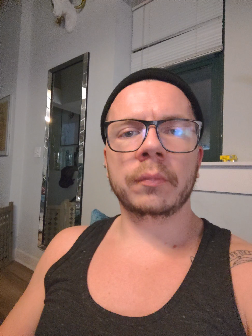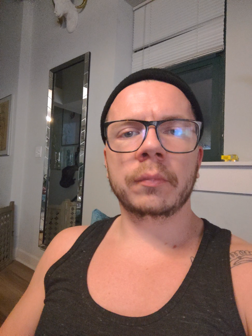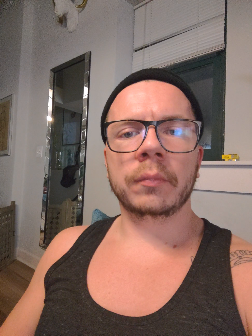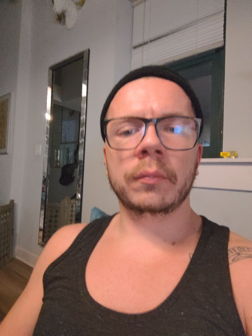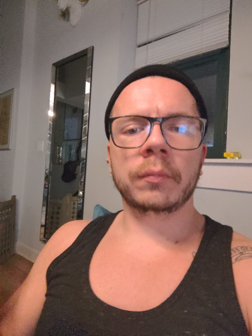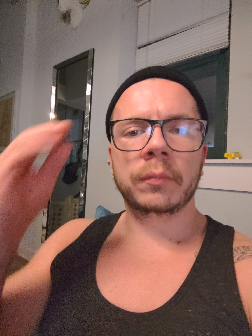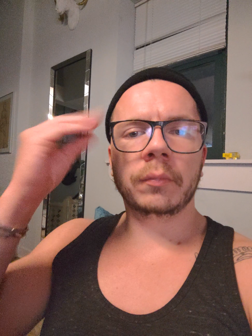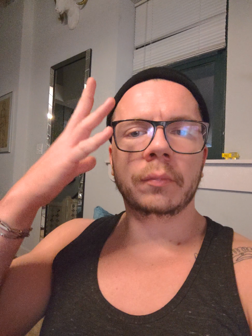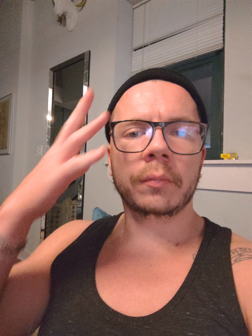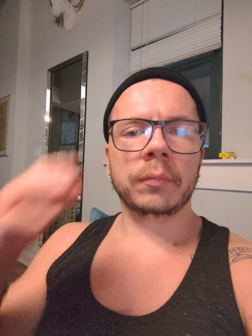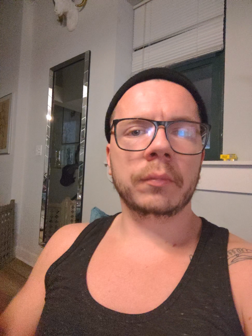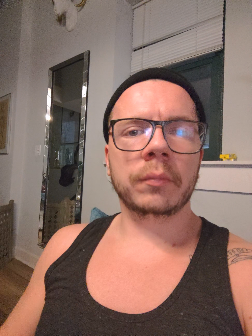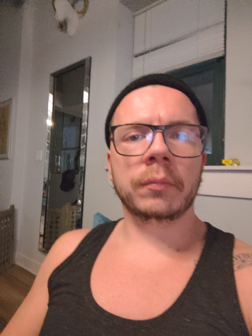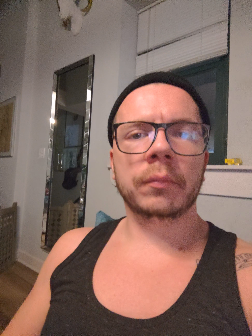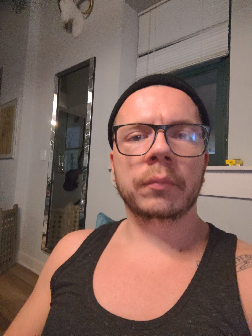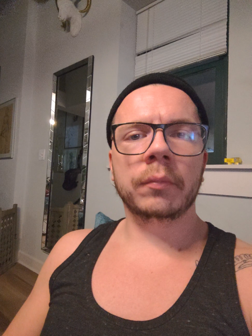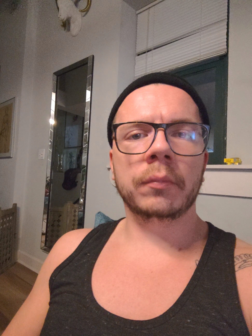shower